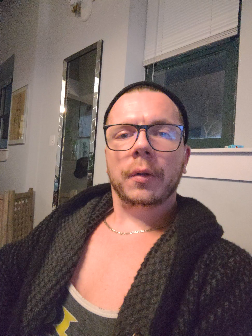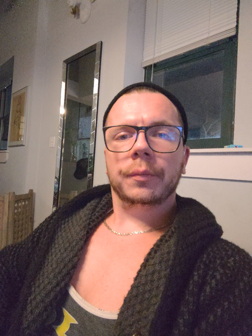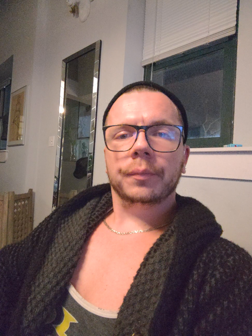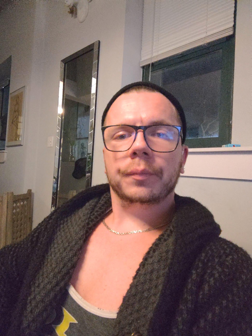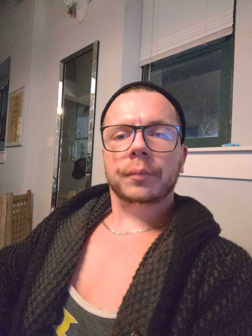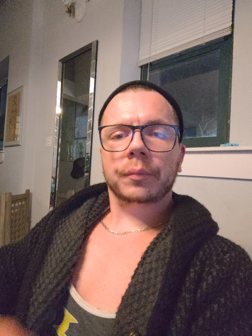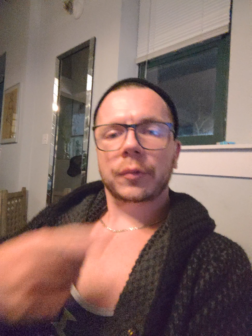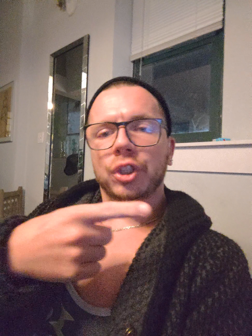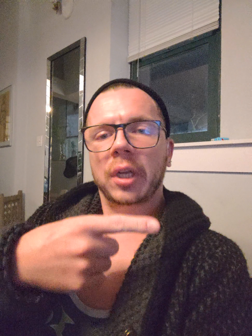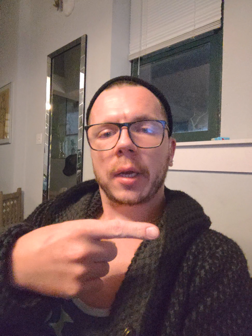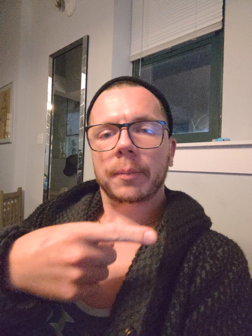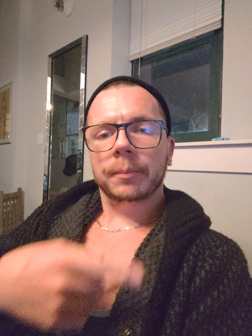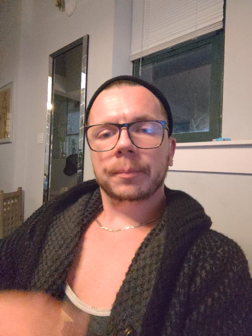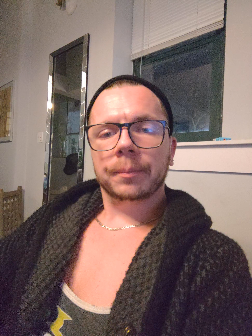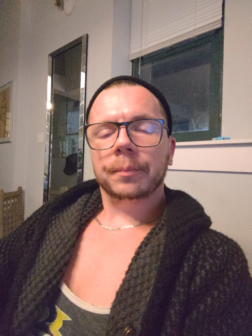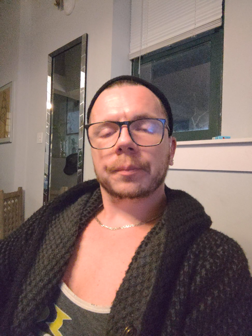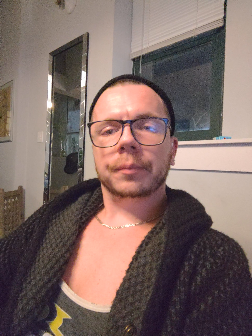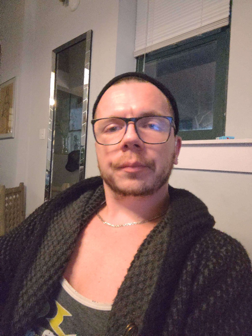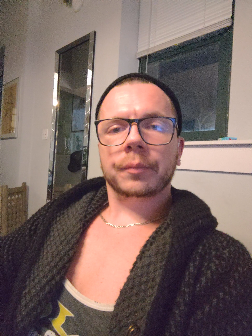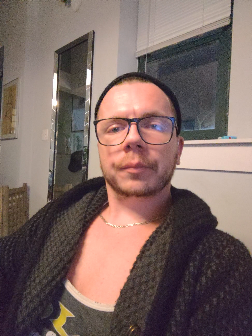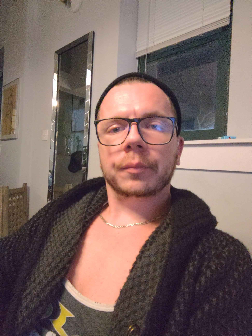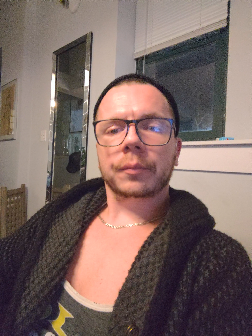he/she/it